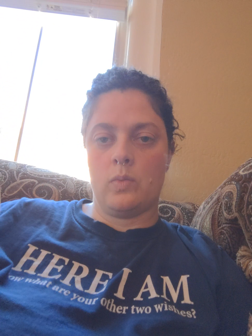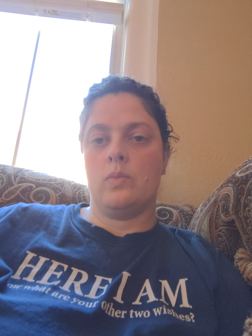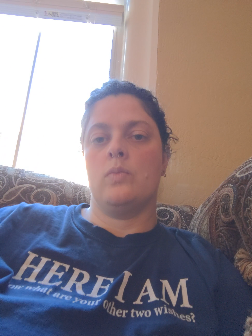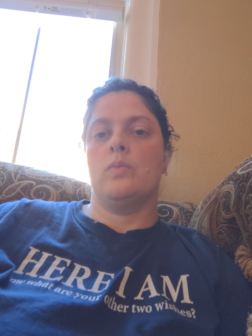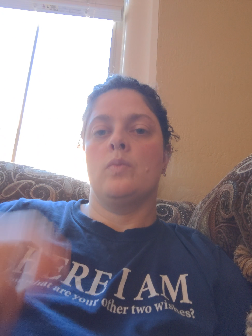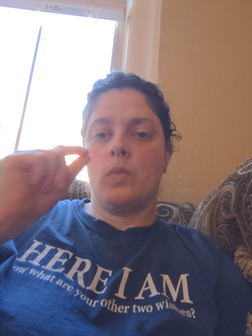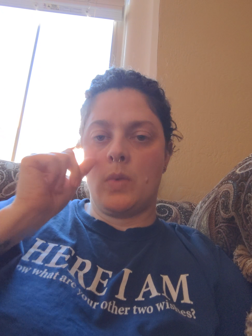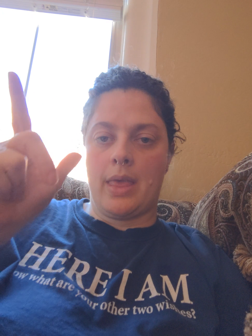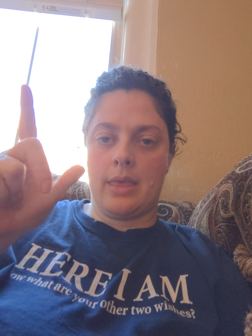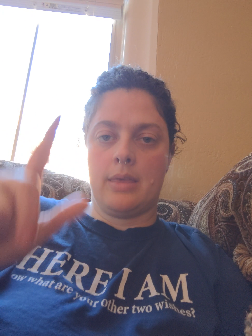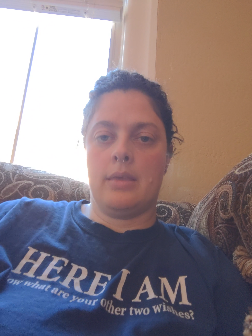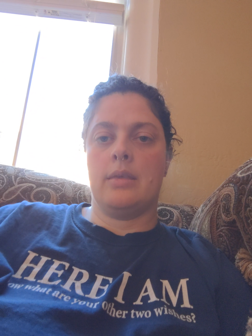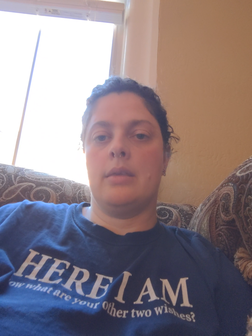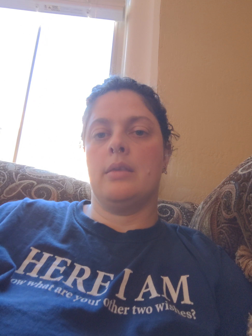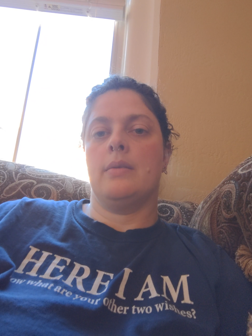wake